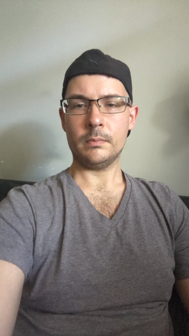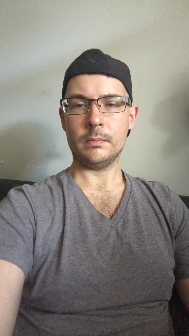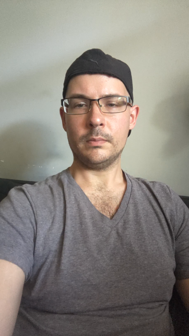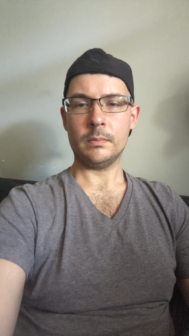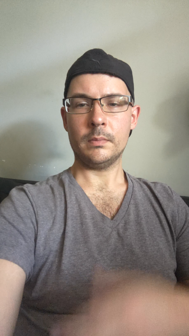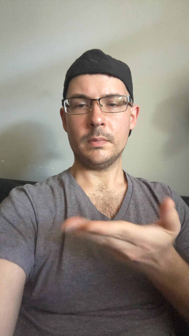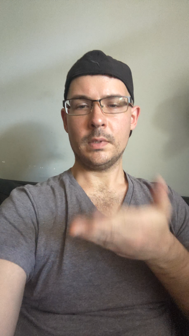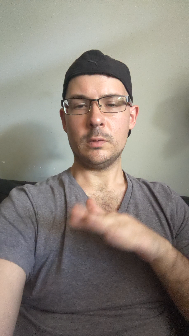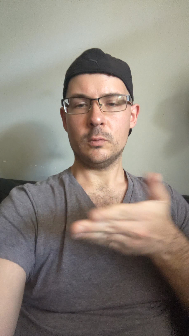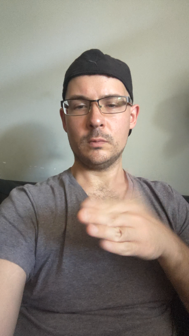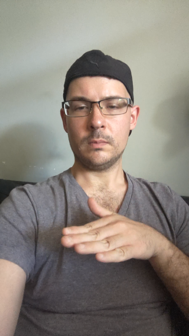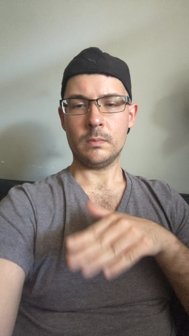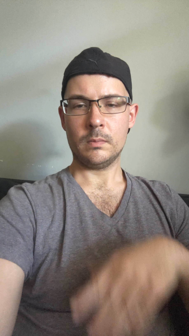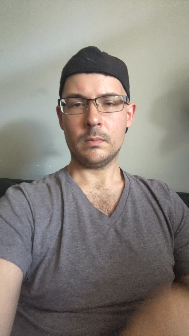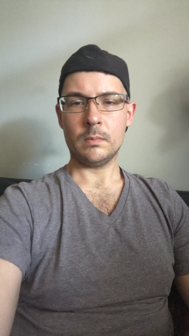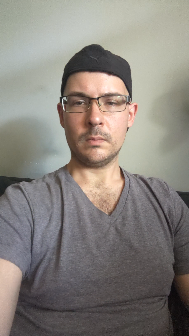kitchen